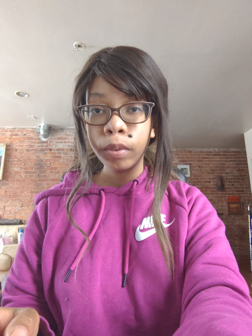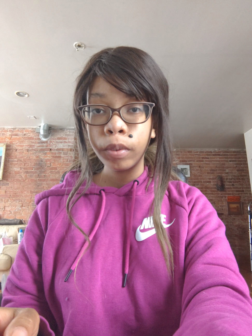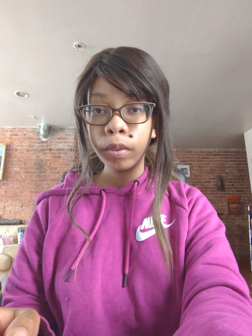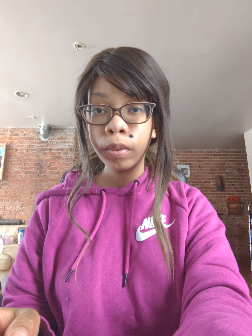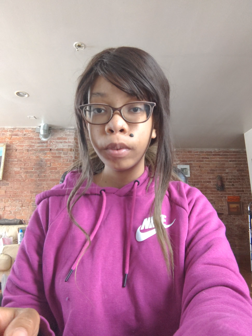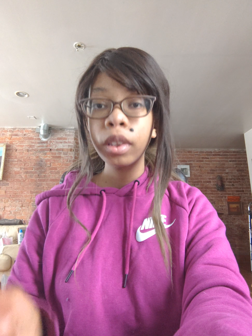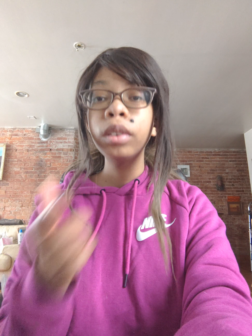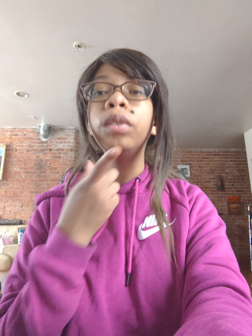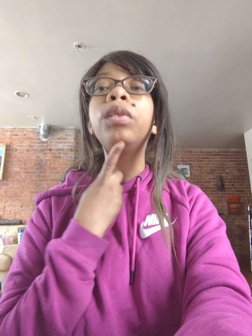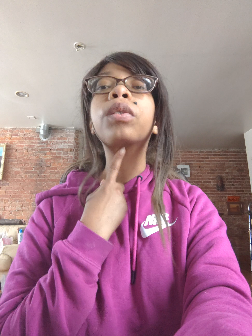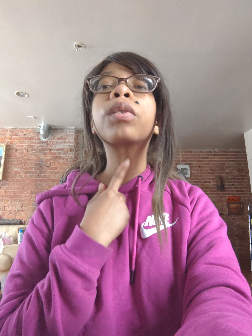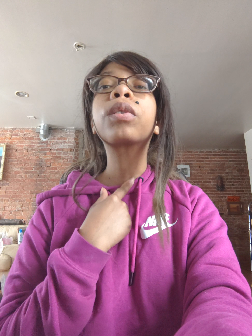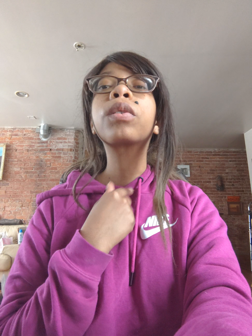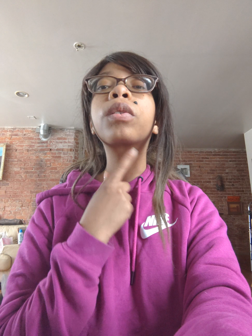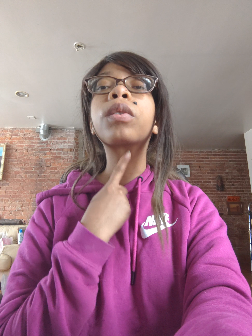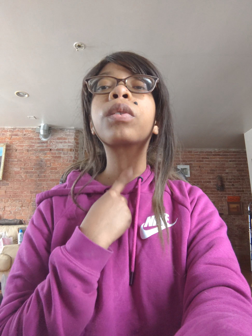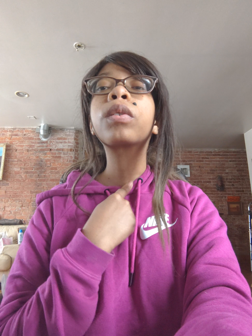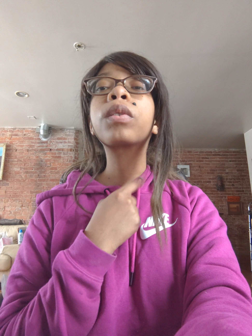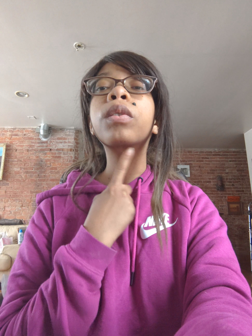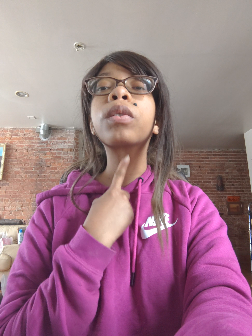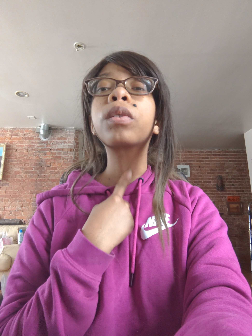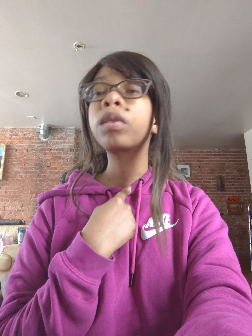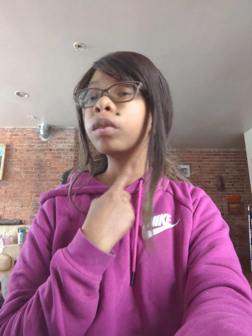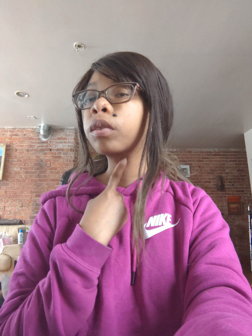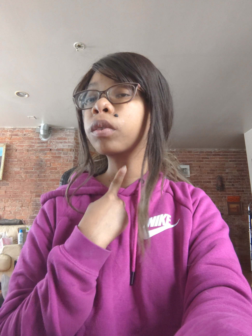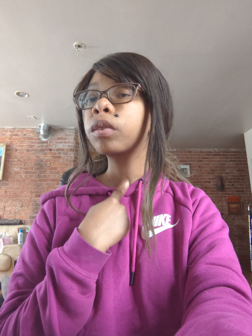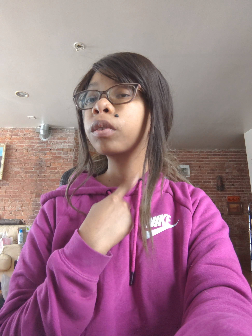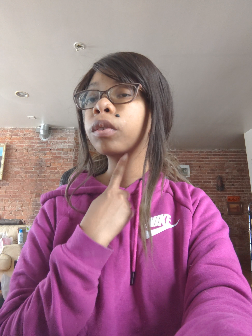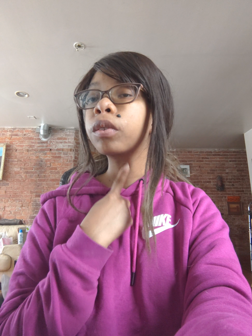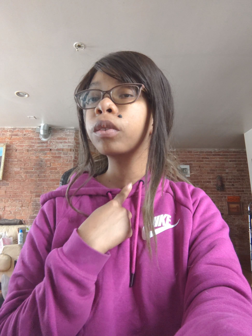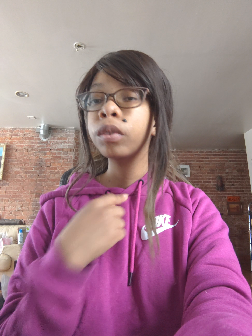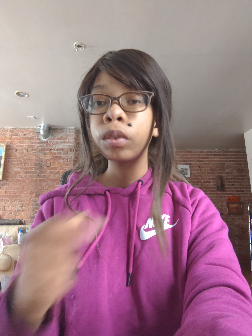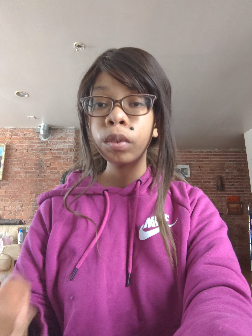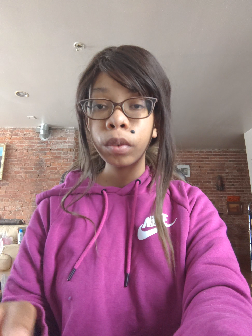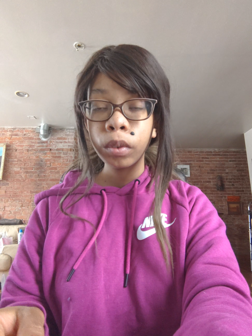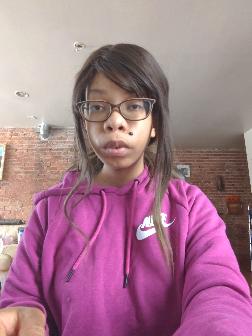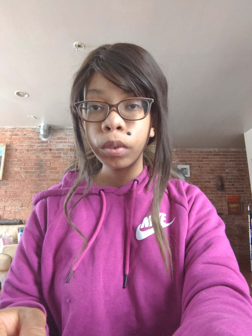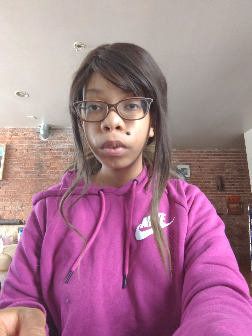thirsty